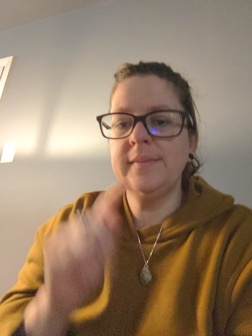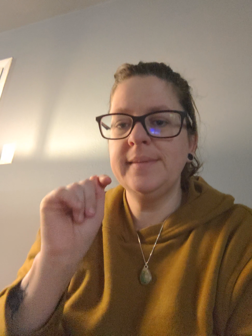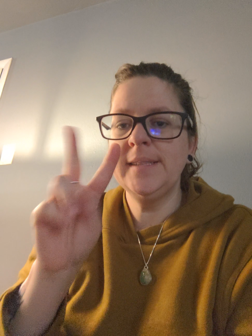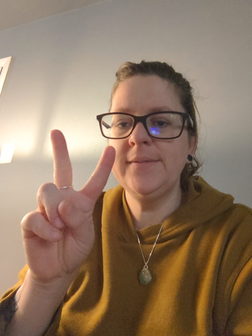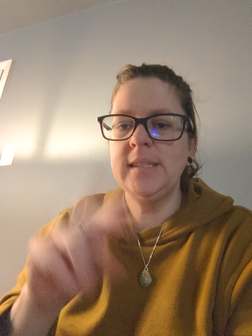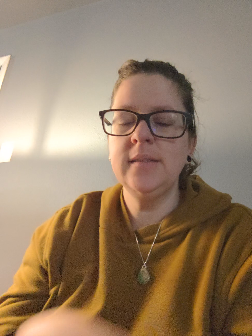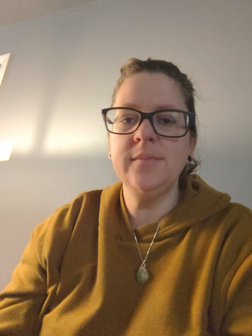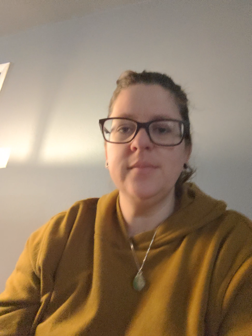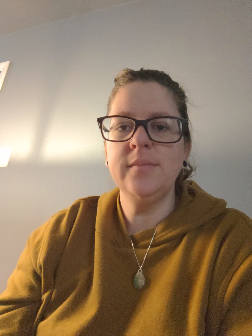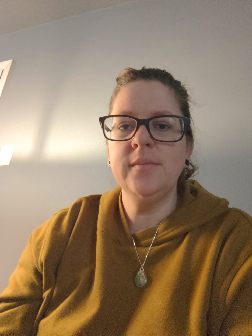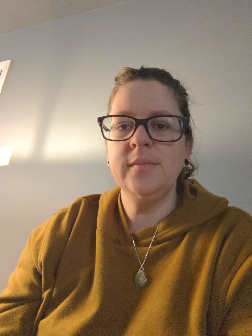TV